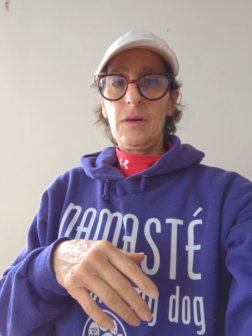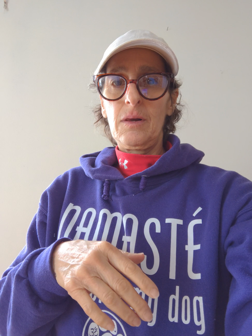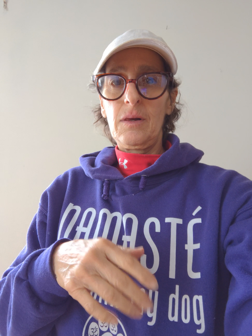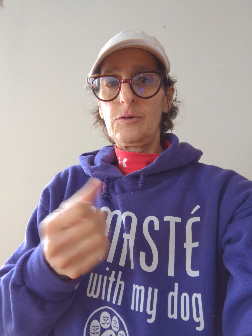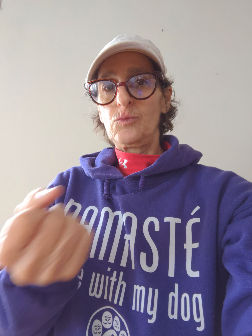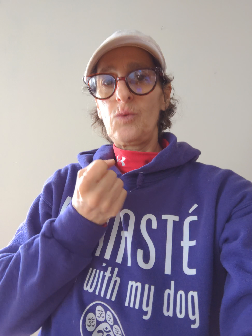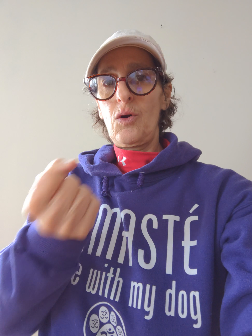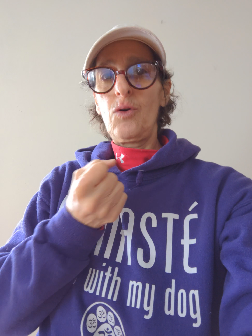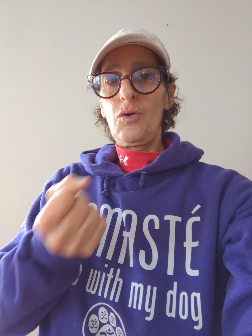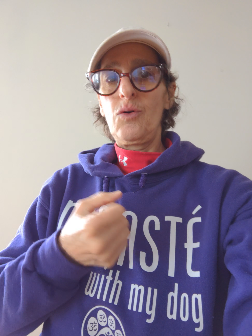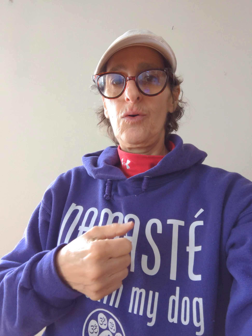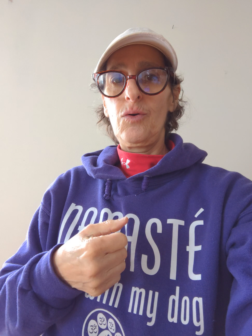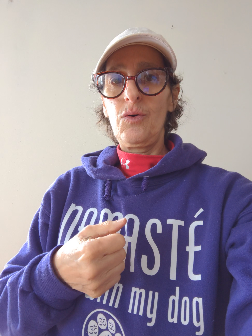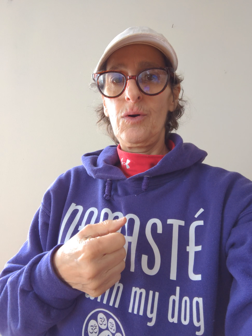drawer